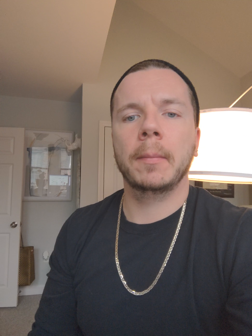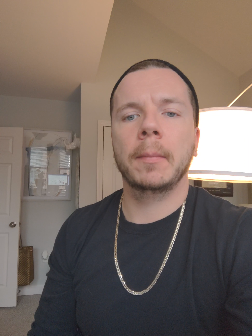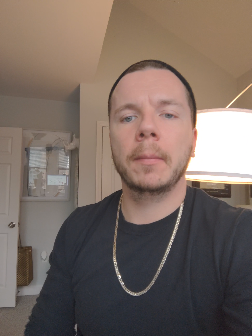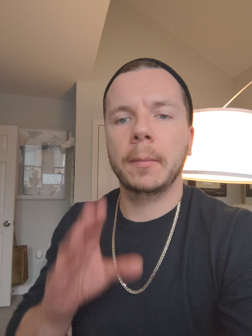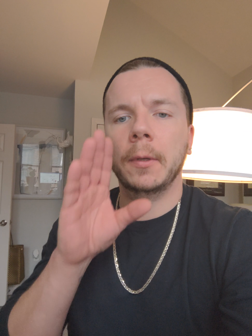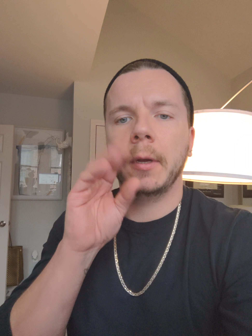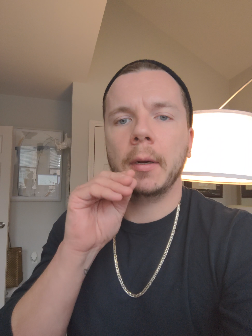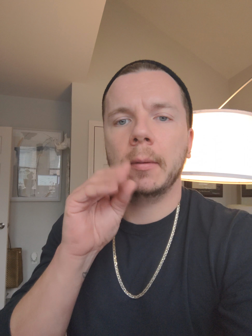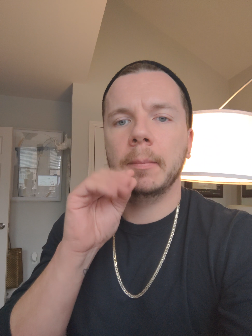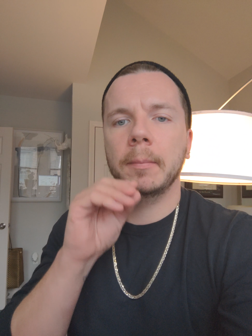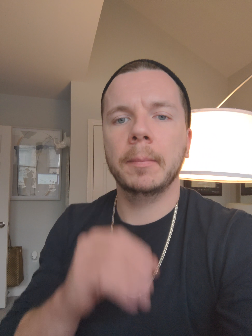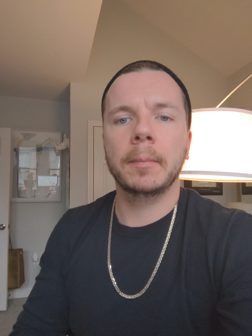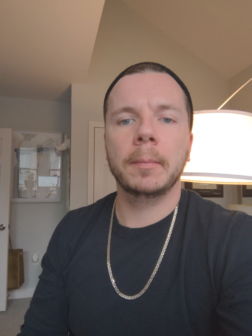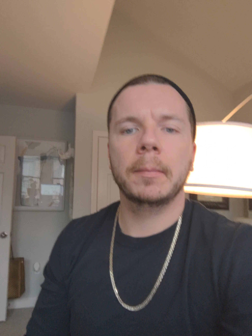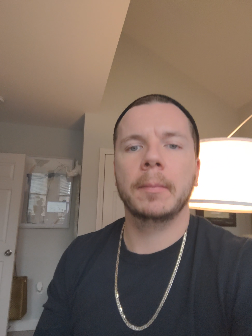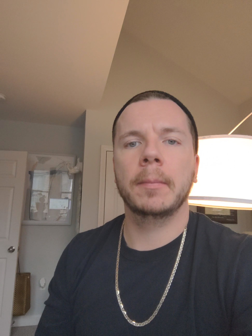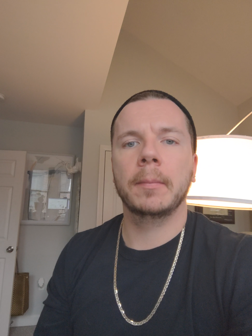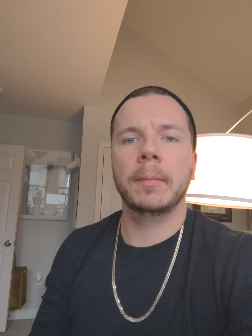duck